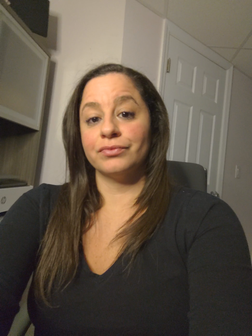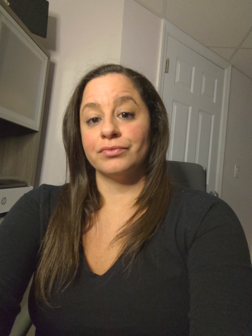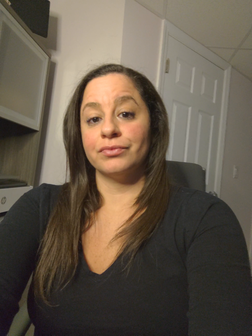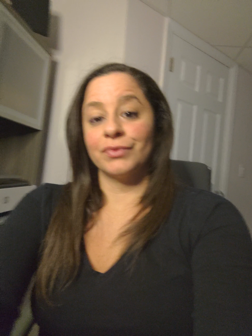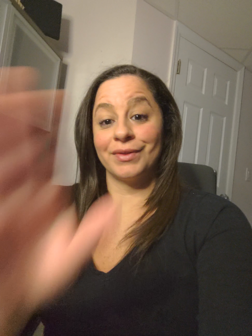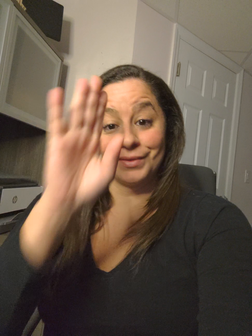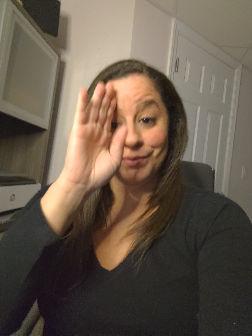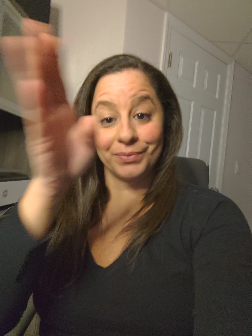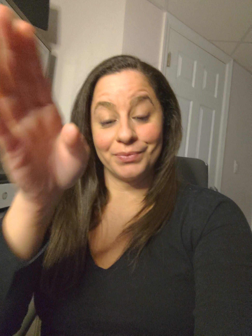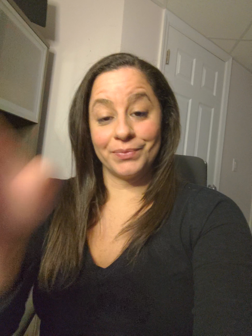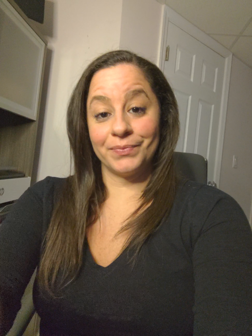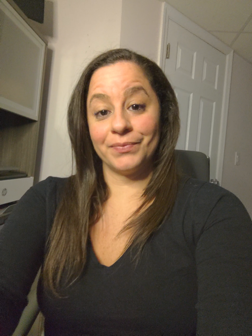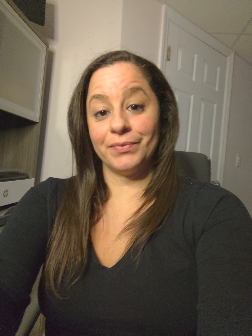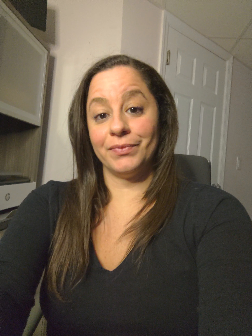hello